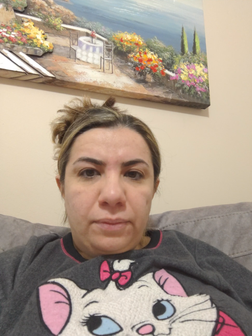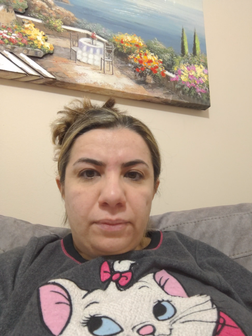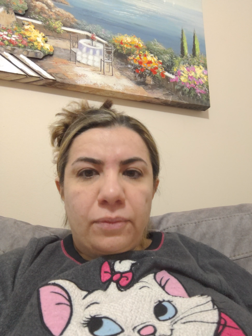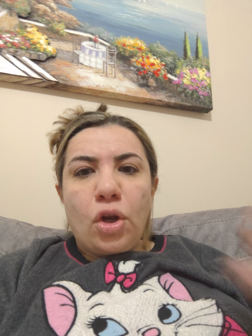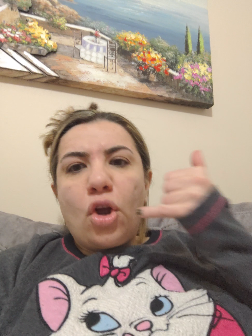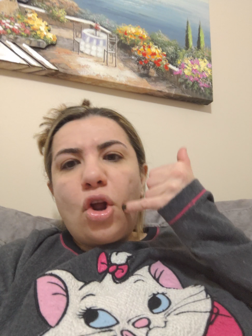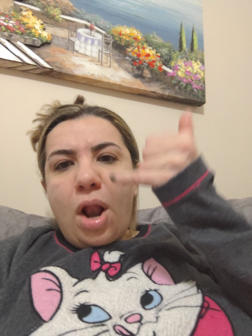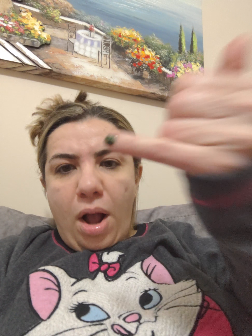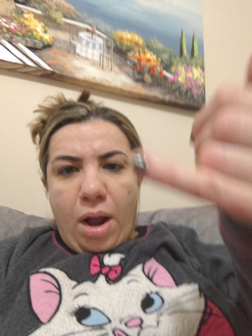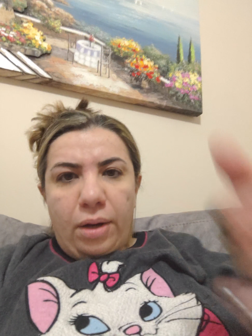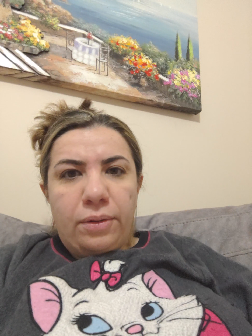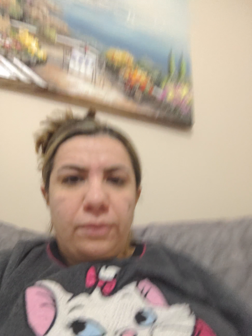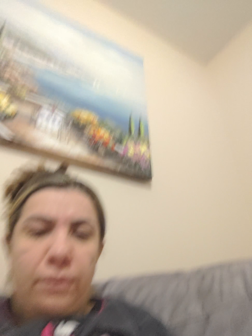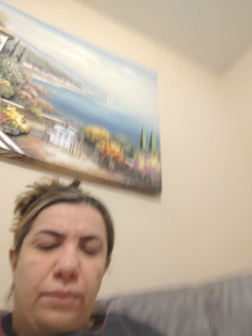call on the phone